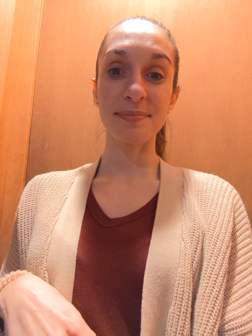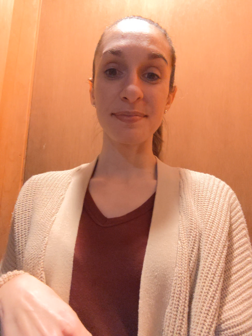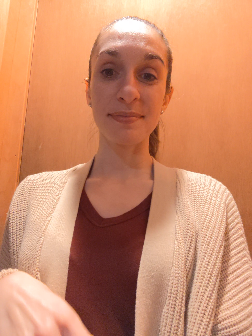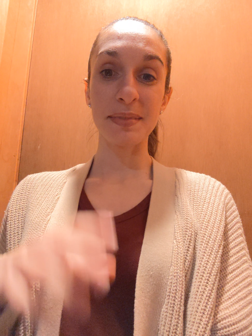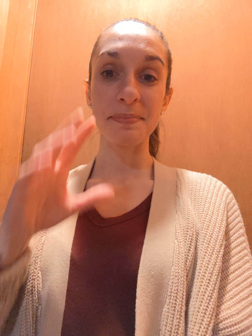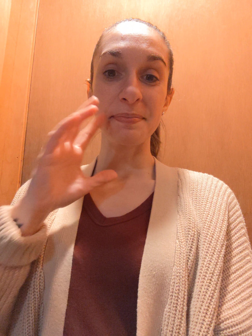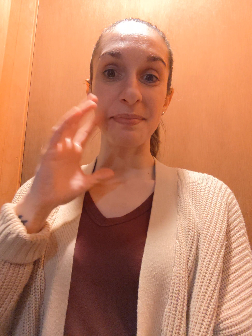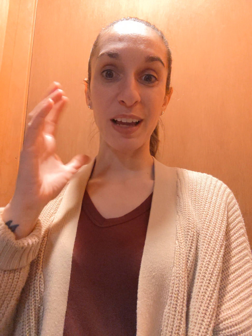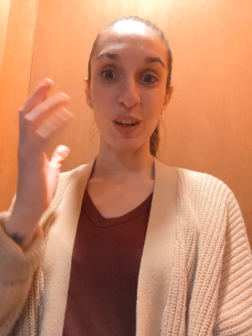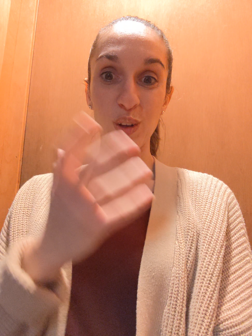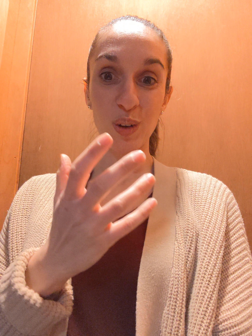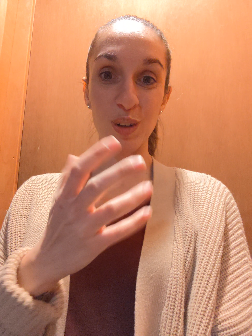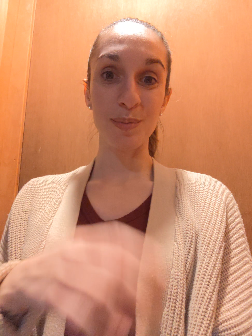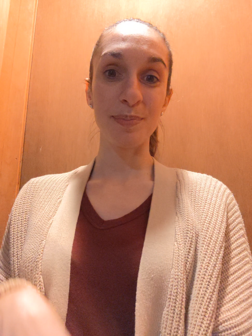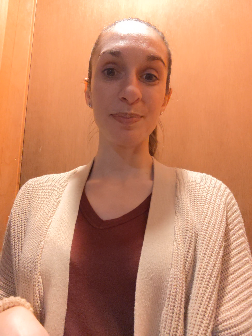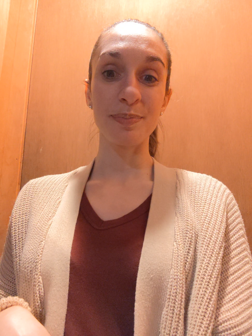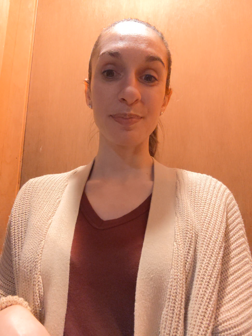balloon